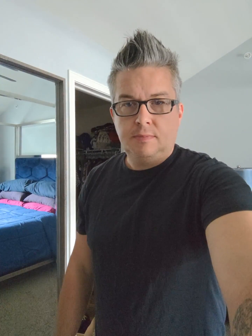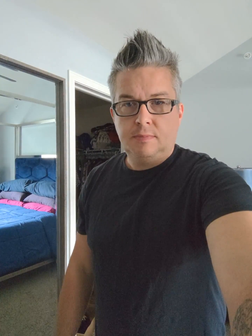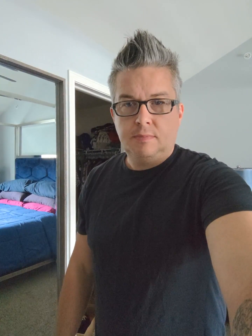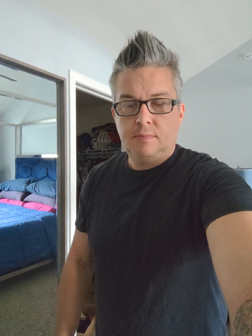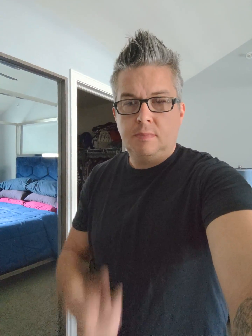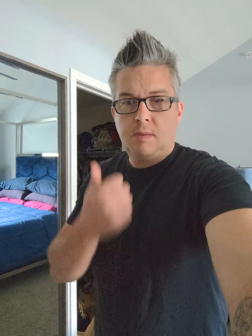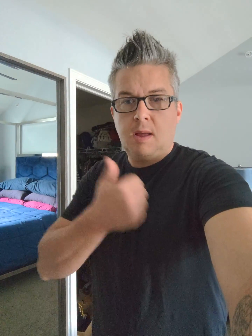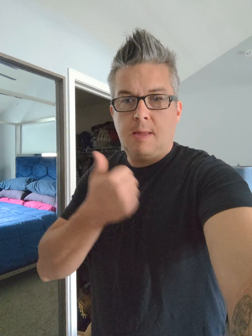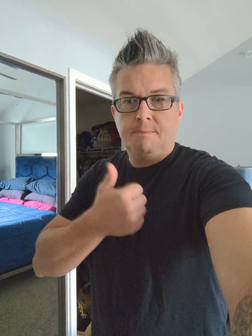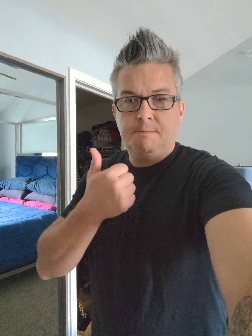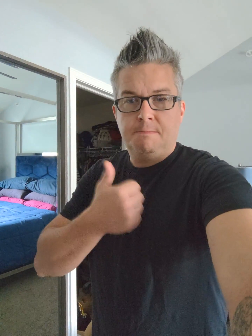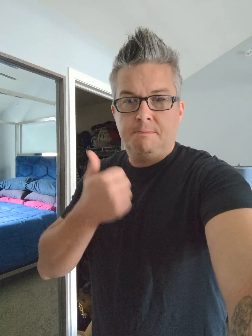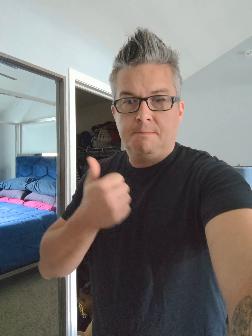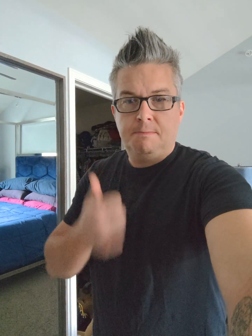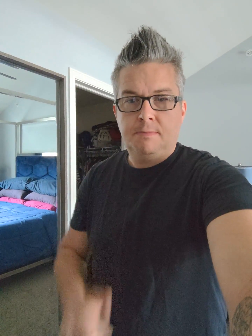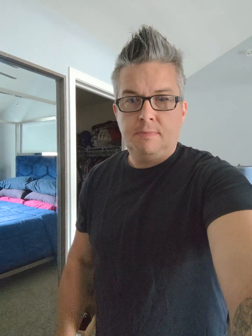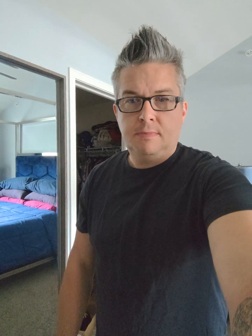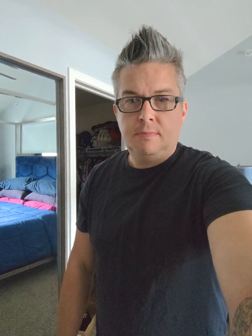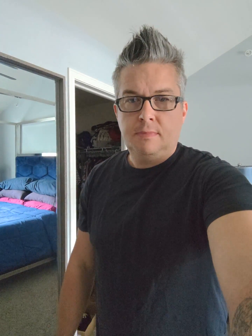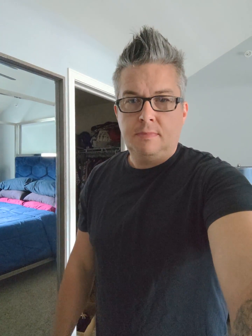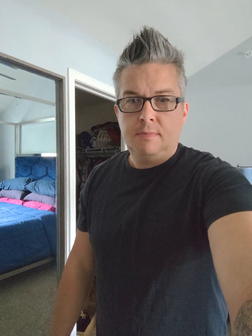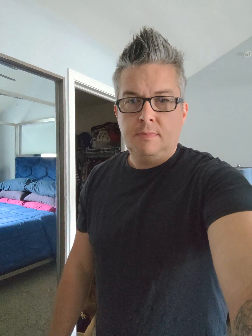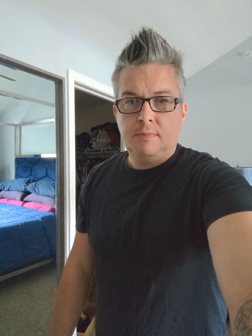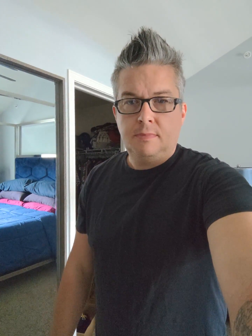help